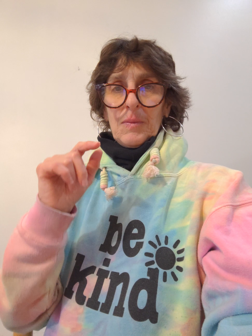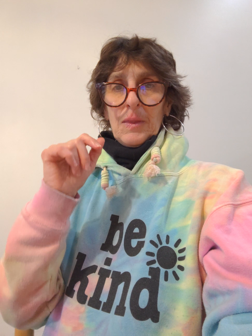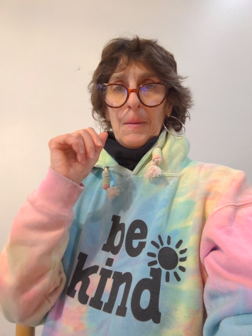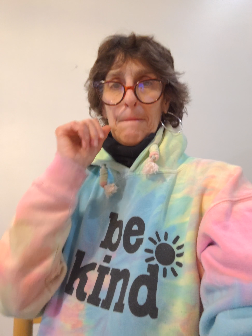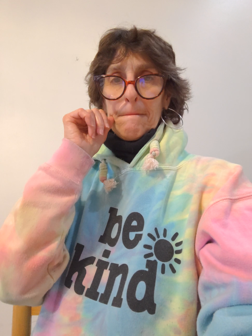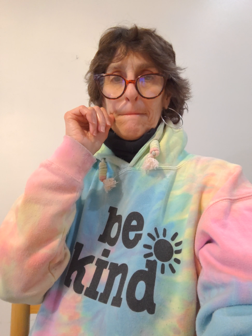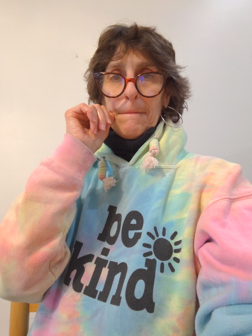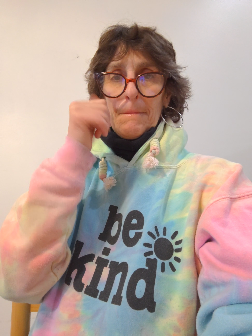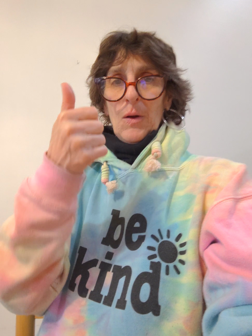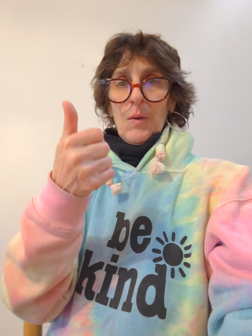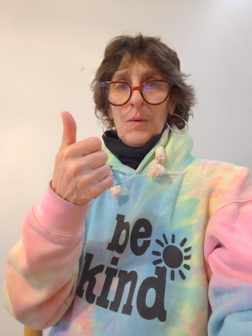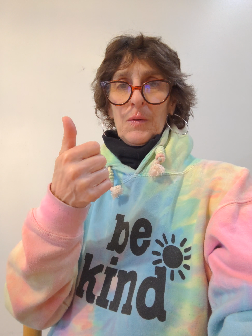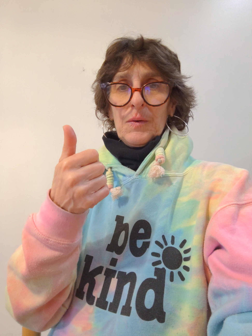tomorrow